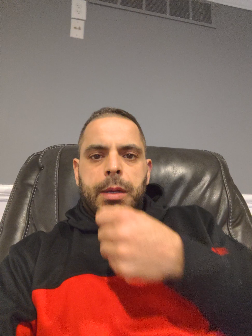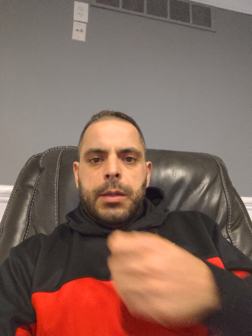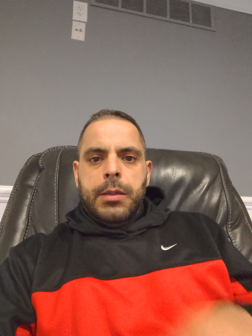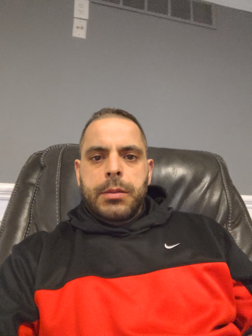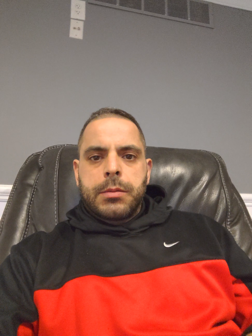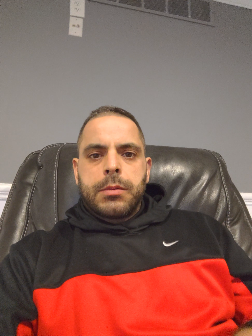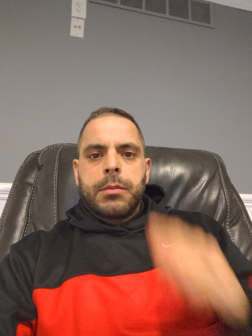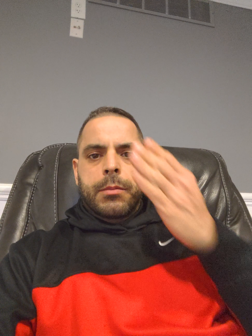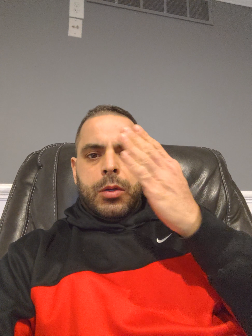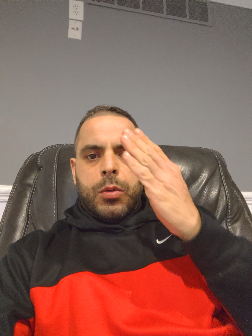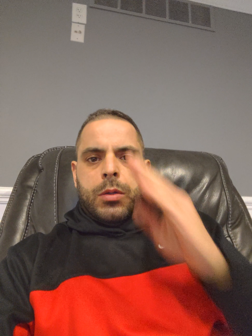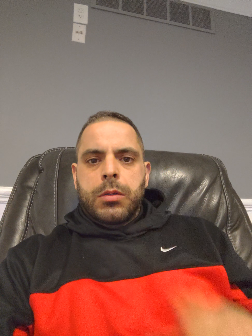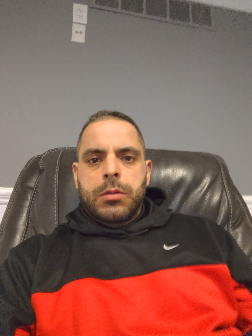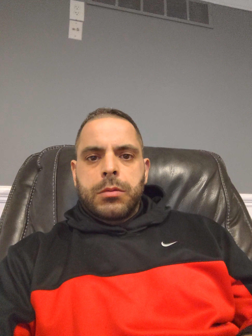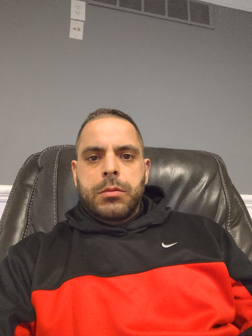blue